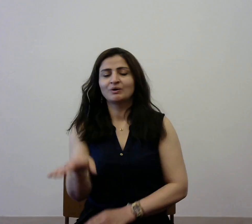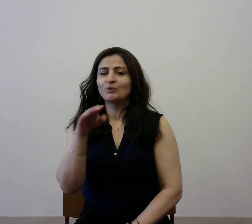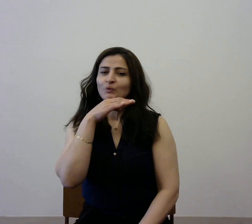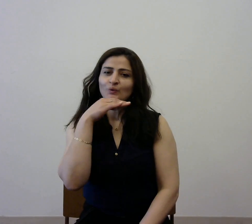çox